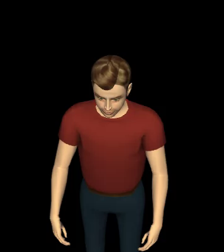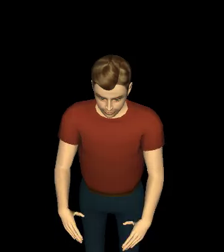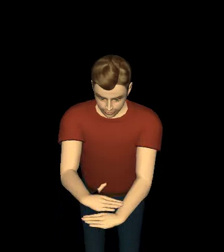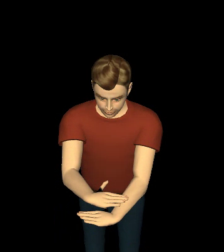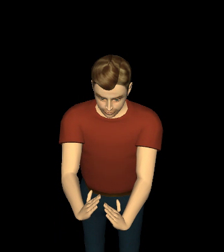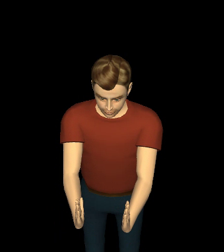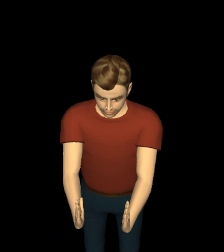مربع